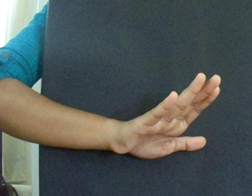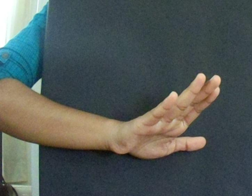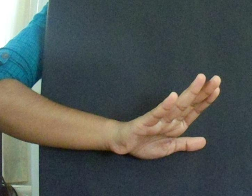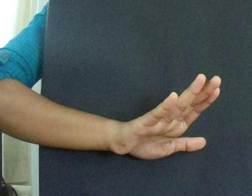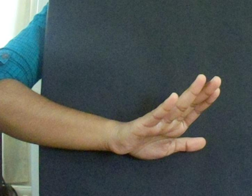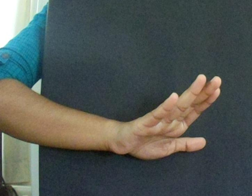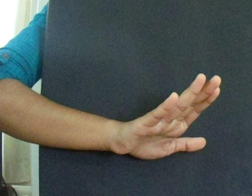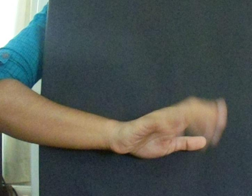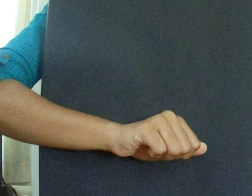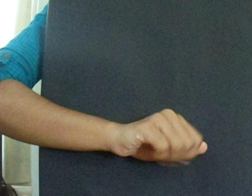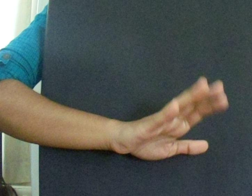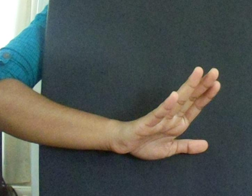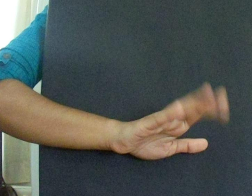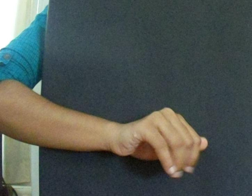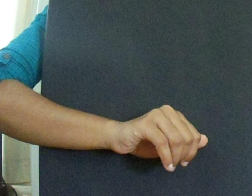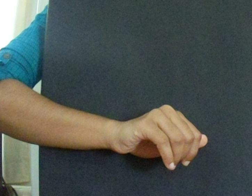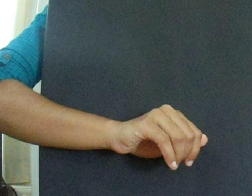call